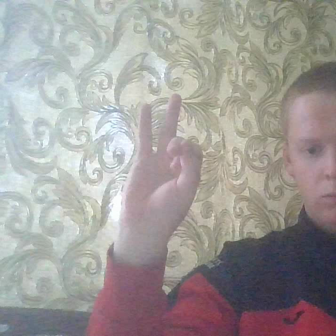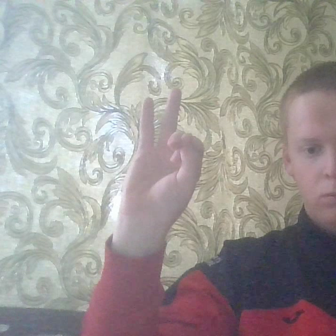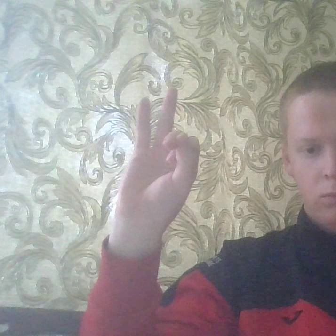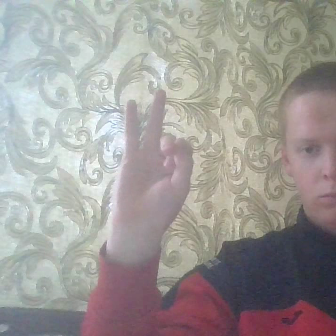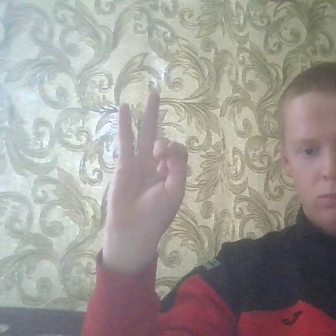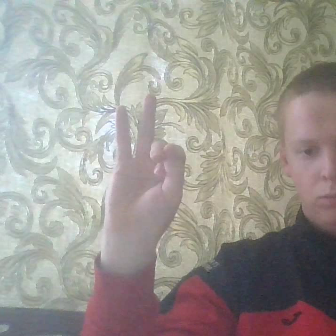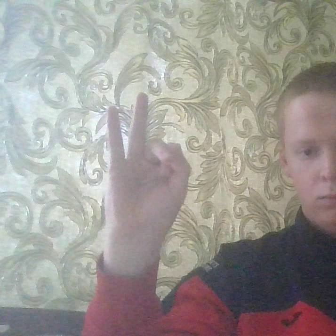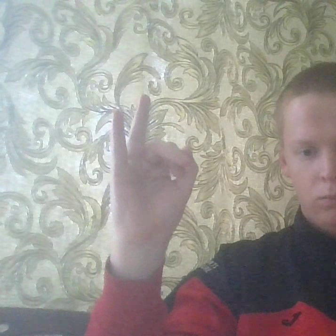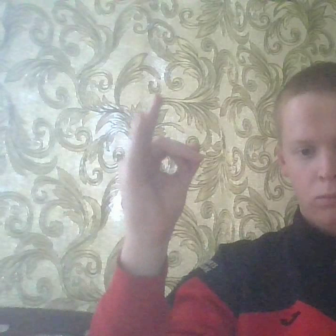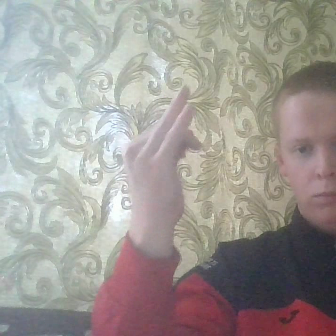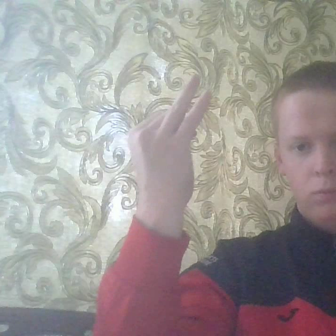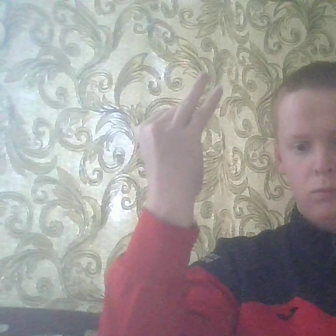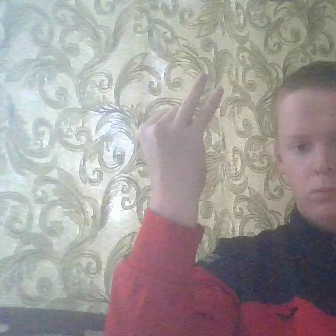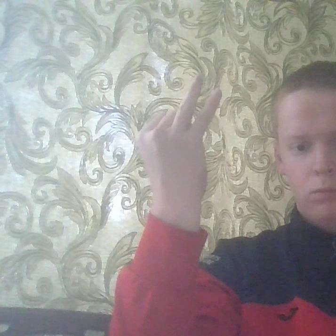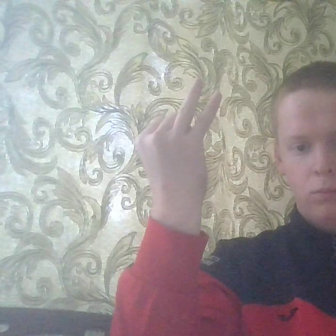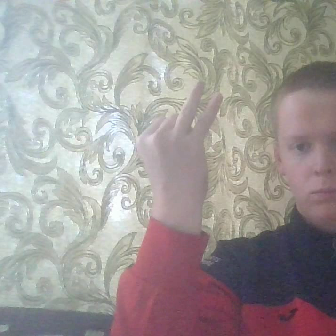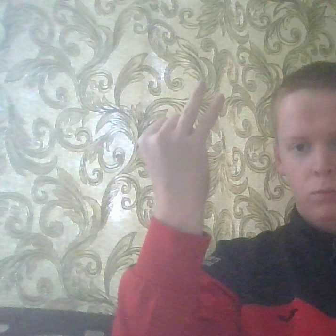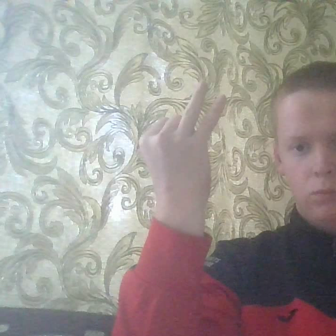Й